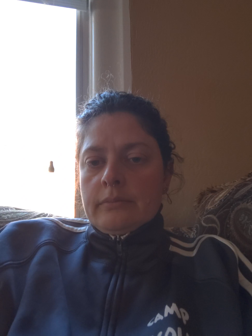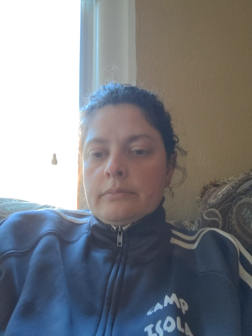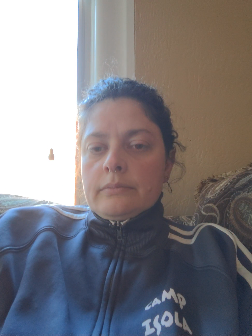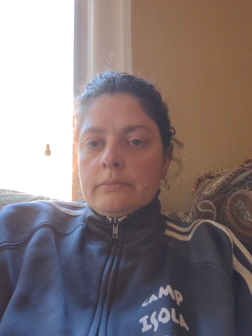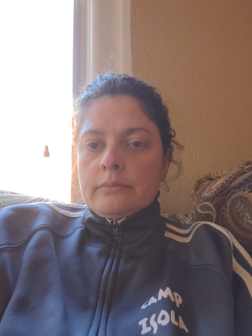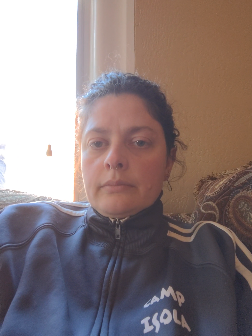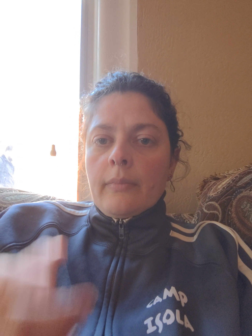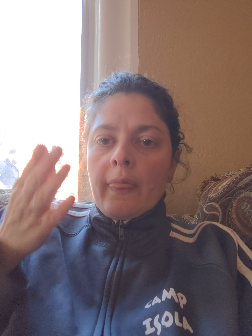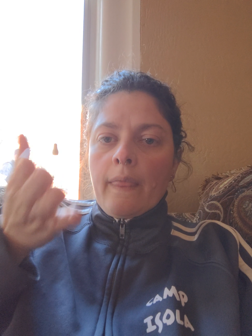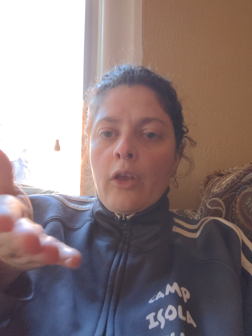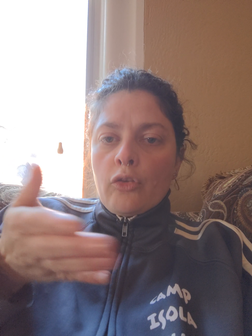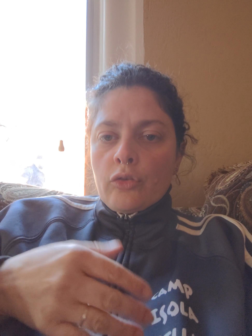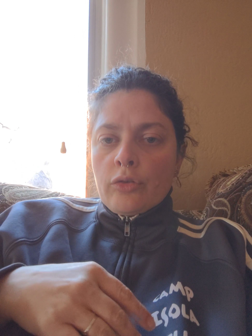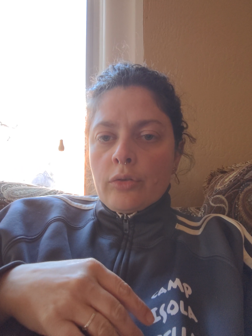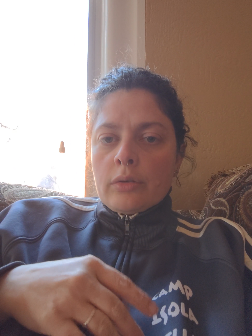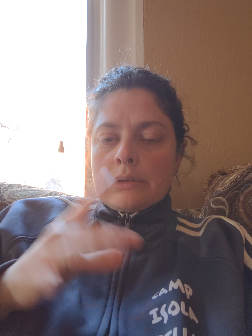there